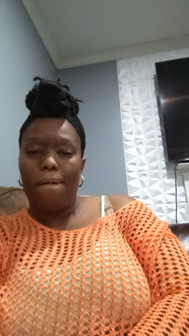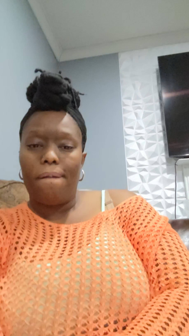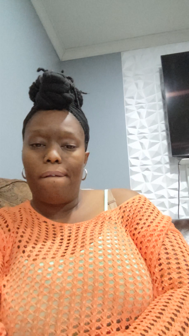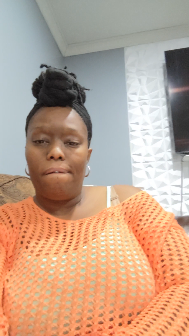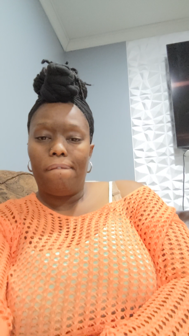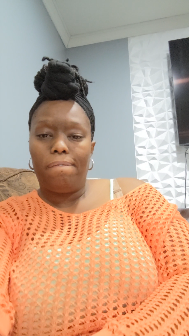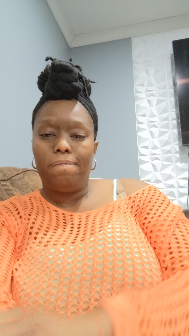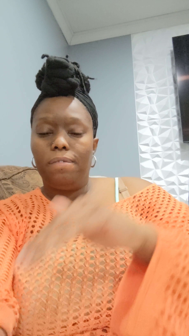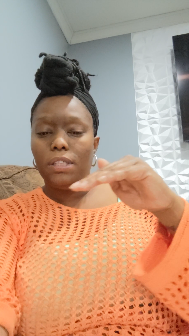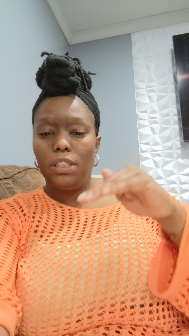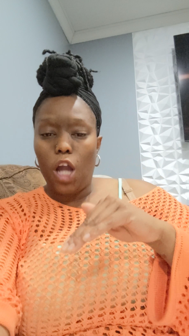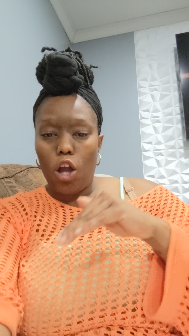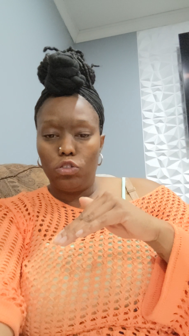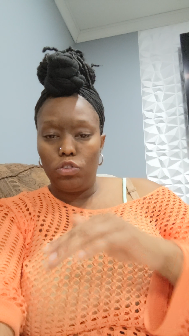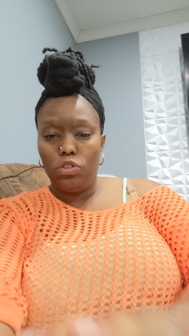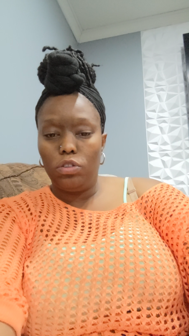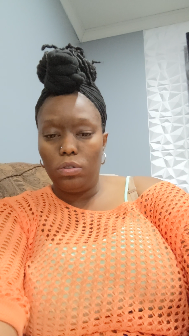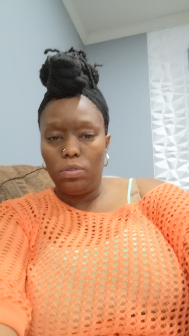doctor